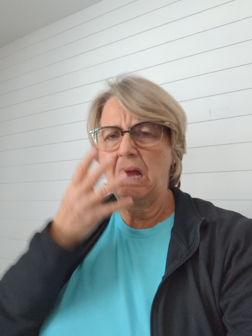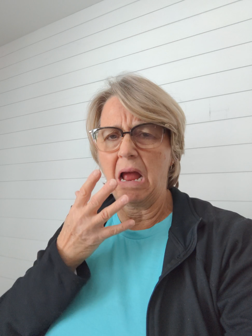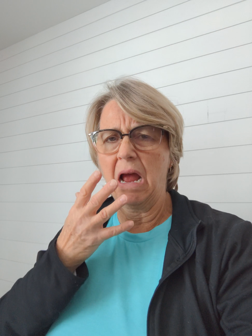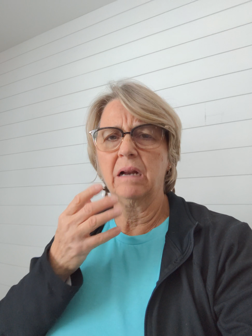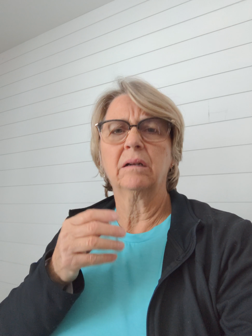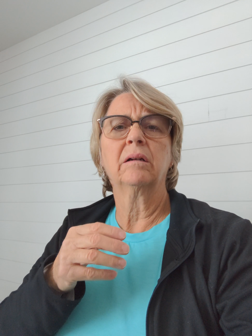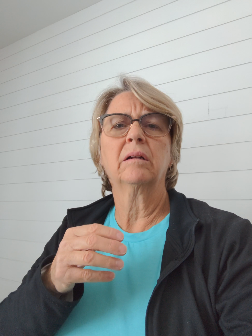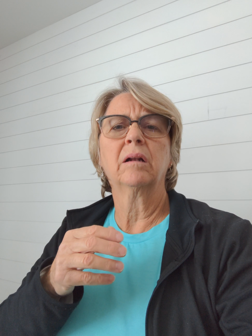sad